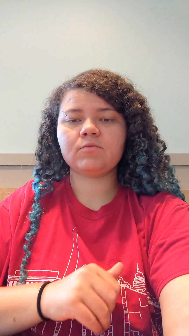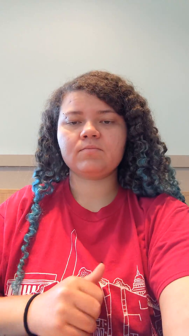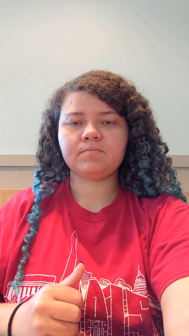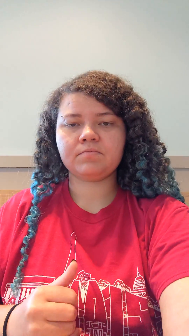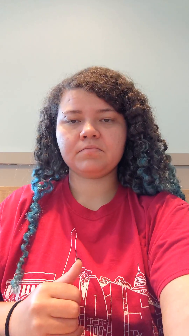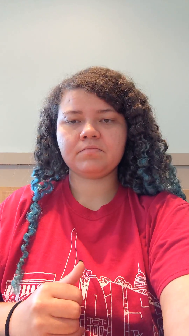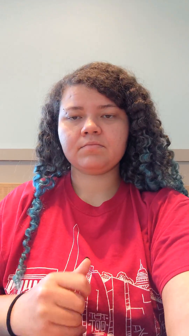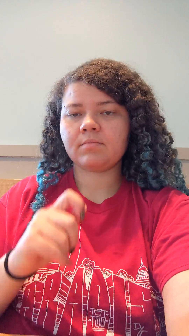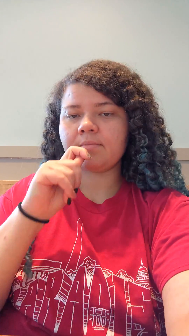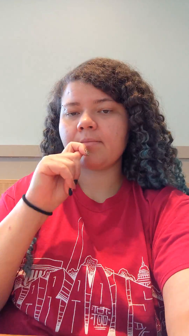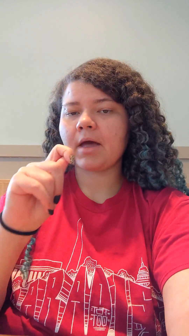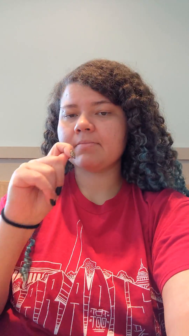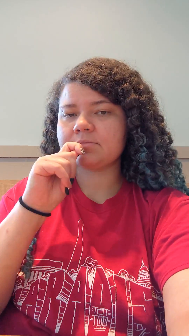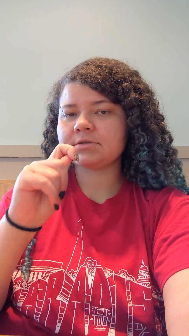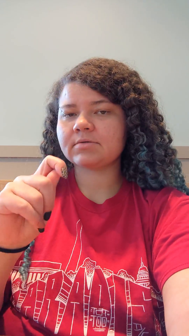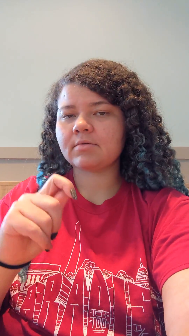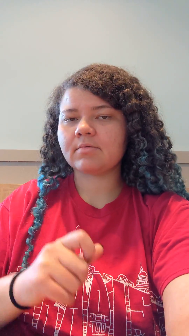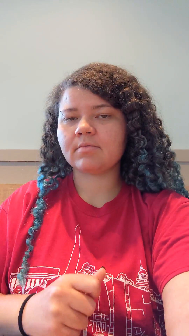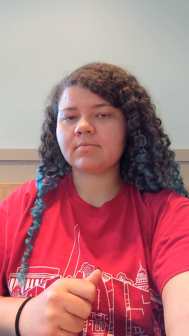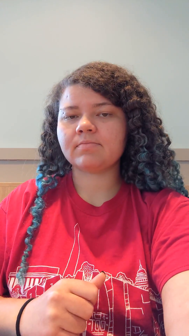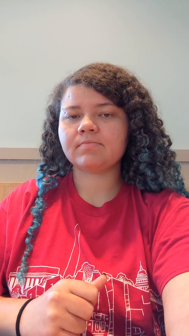popsicle